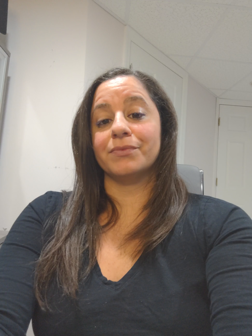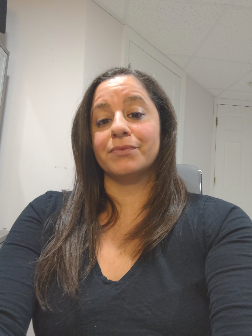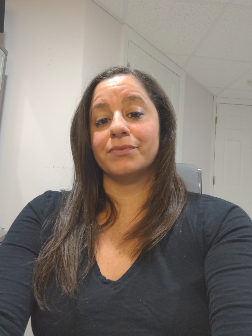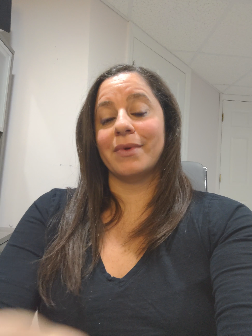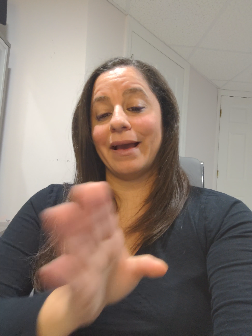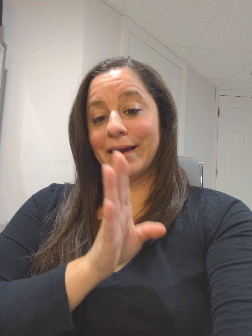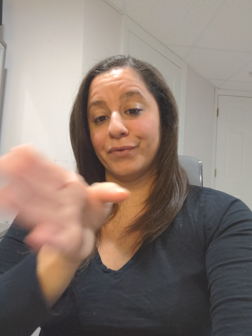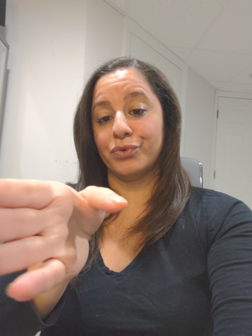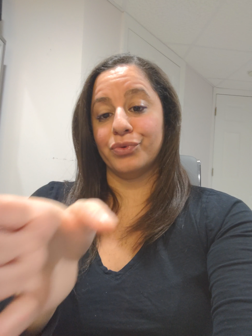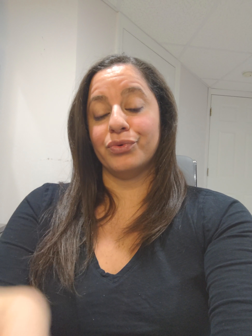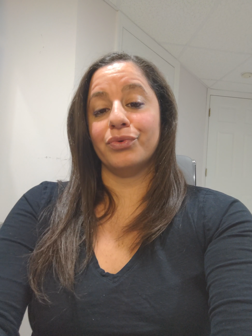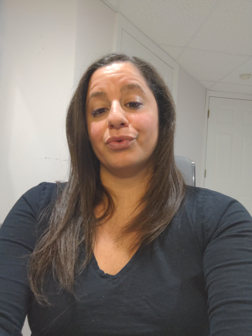after